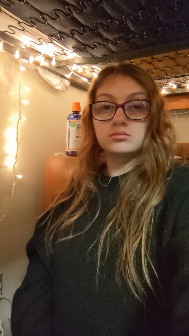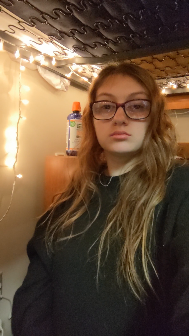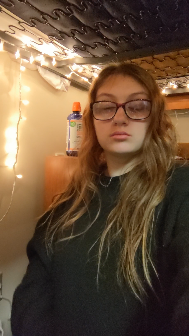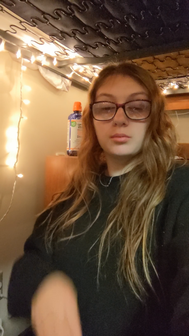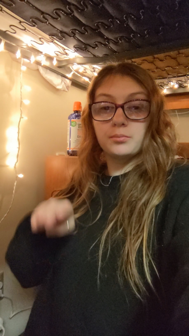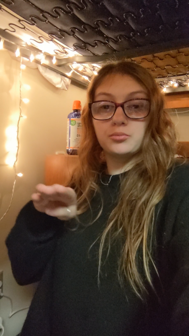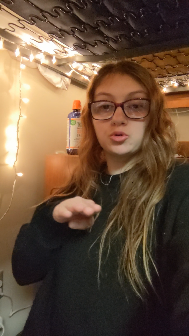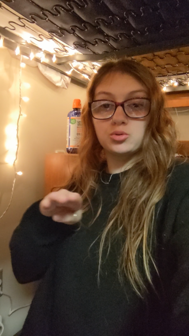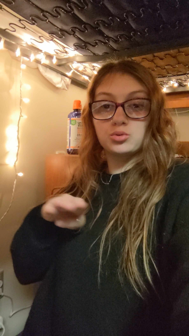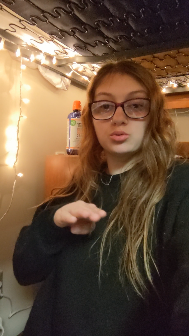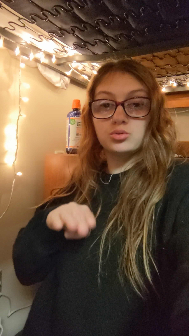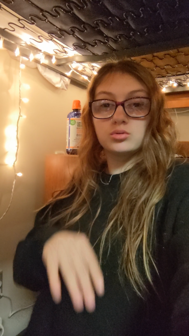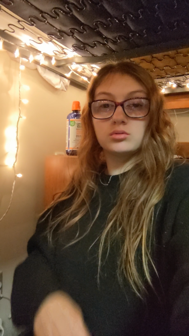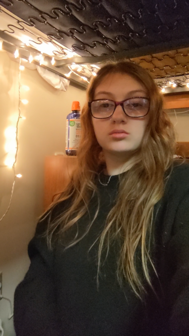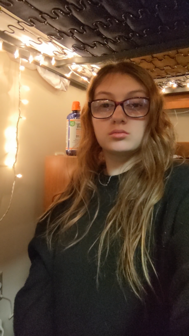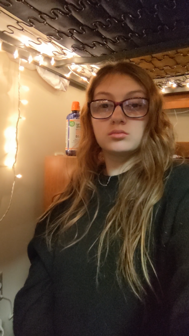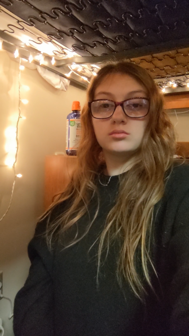boots